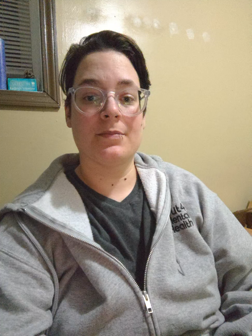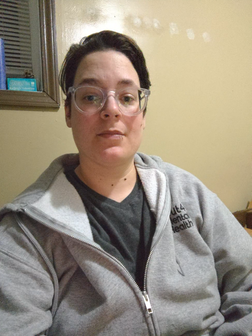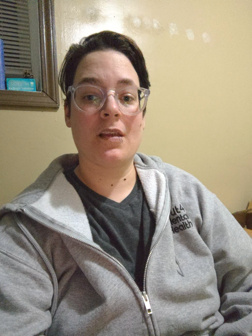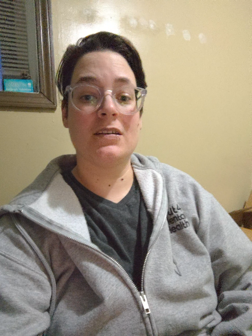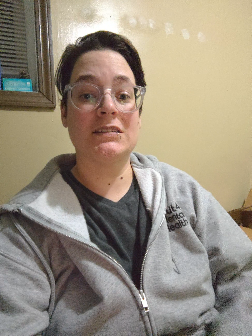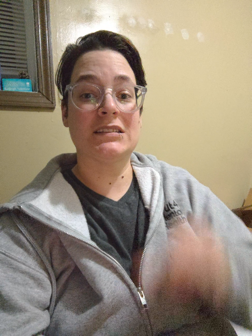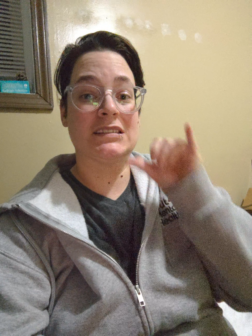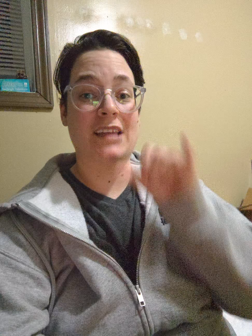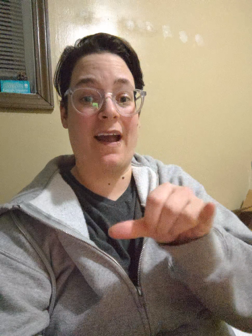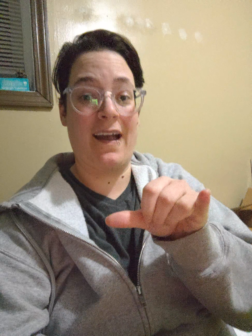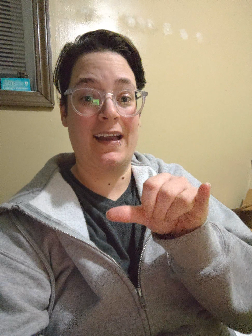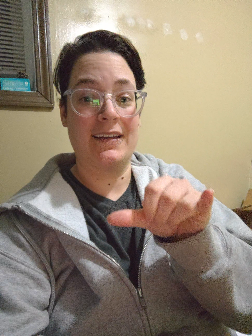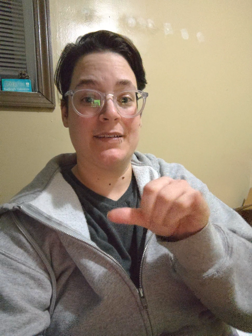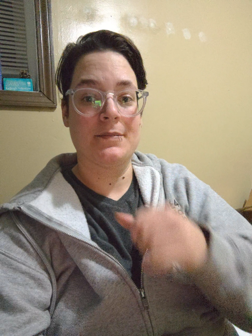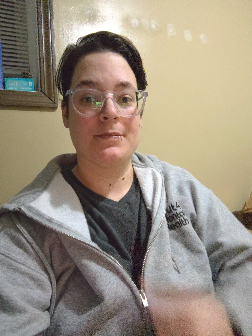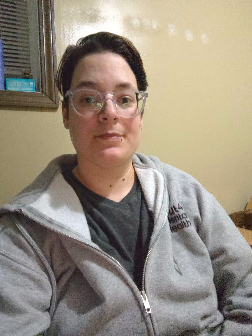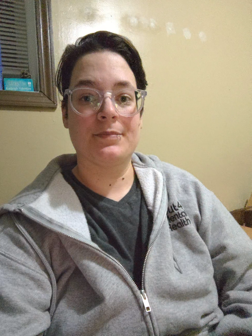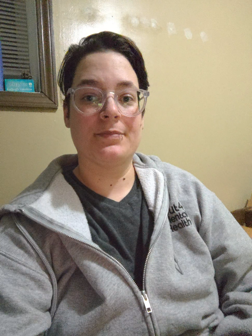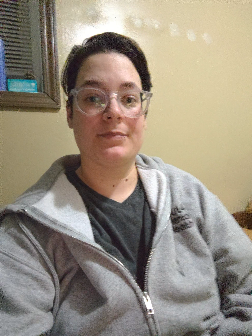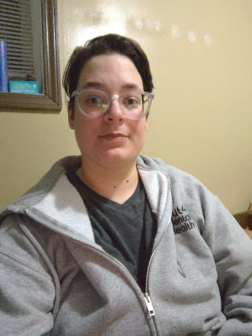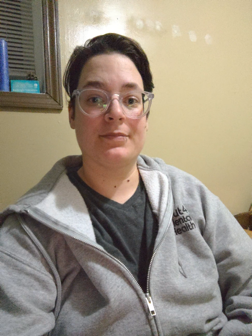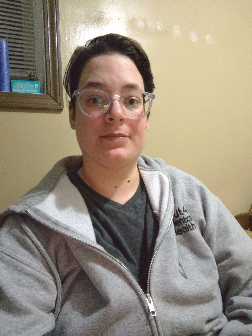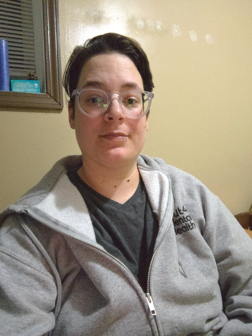stay